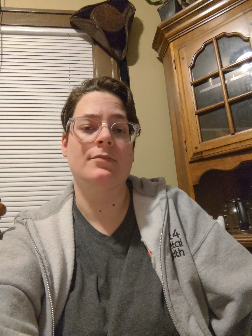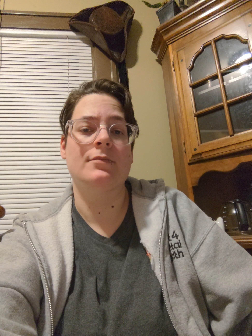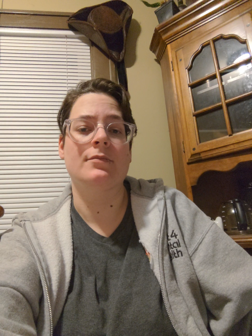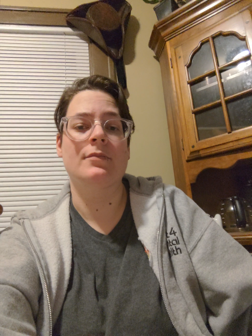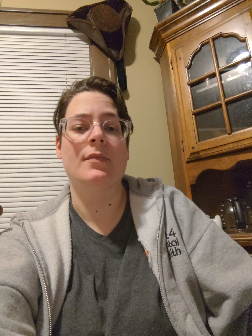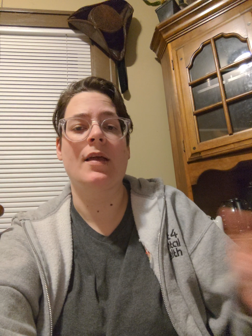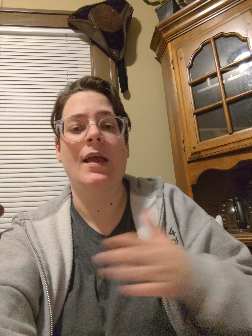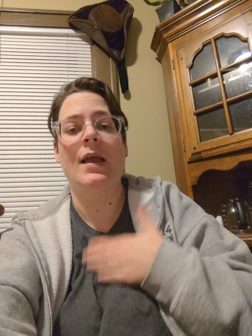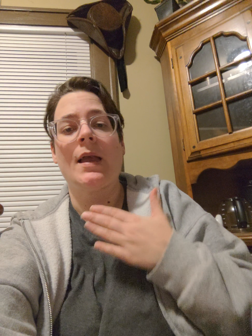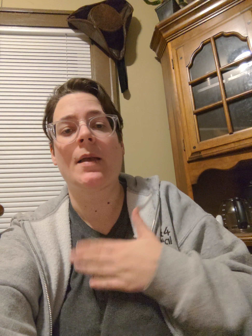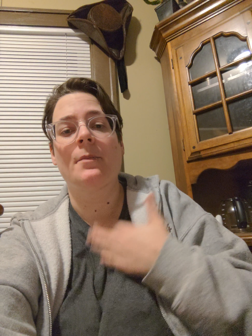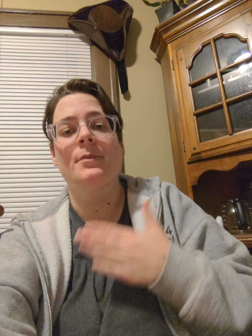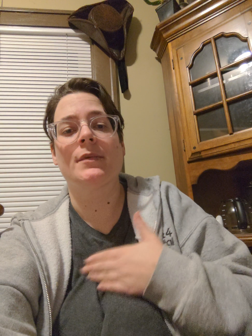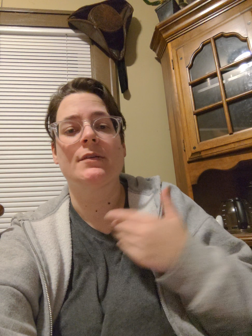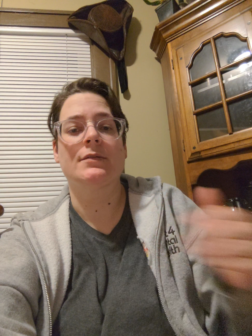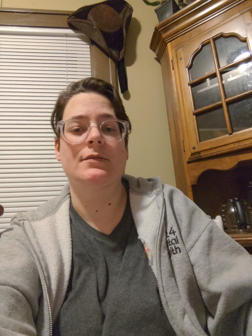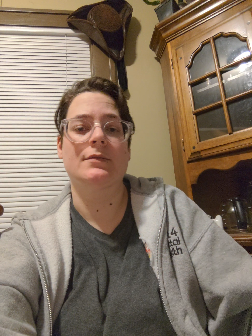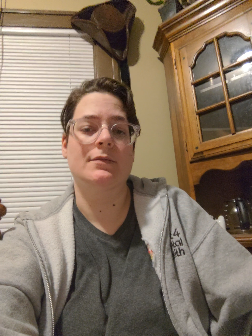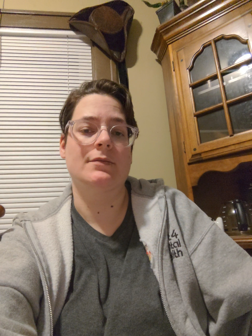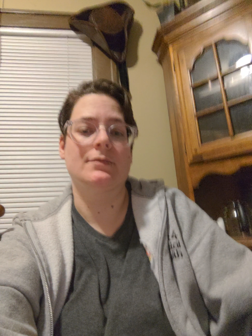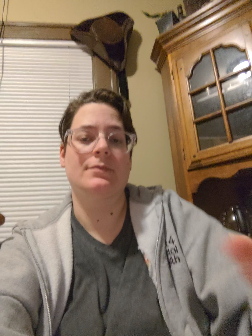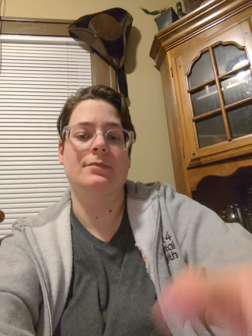happy